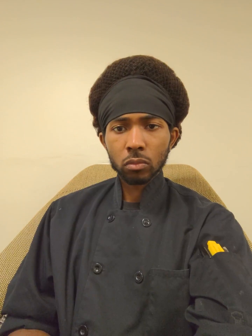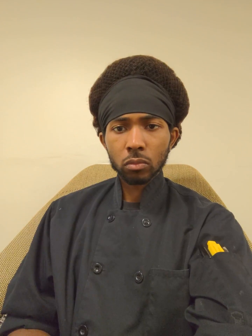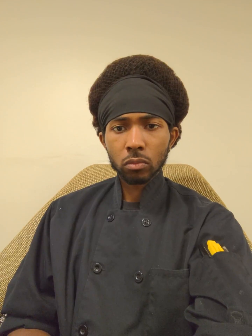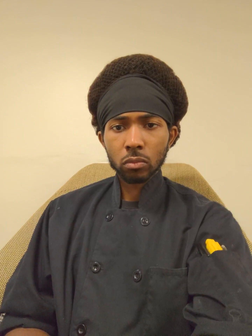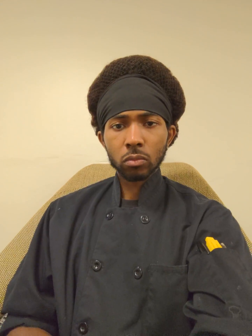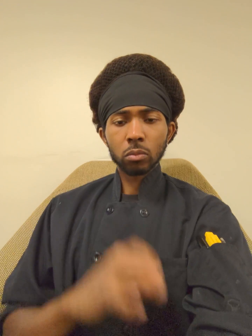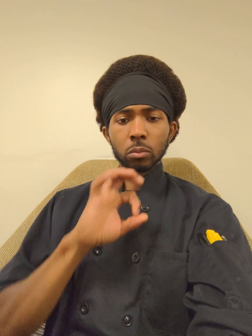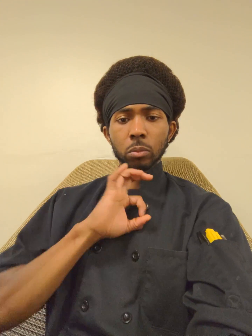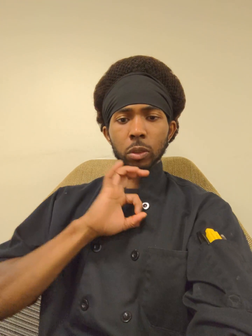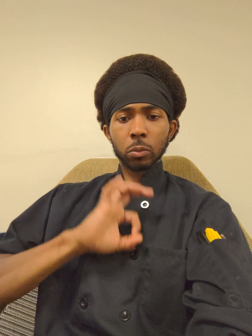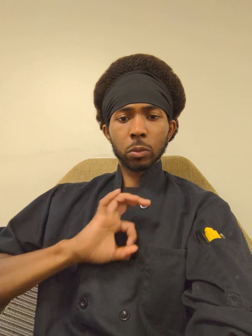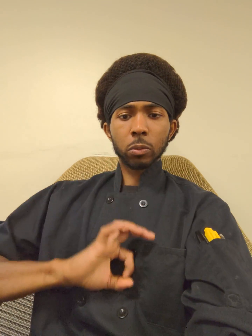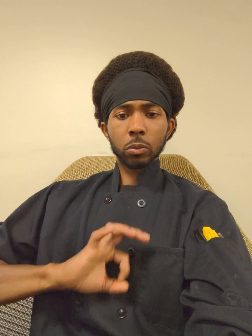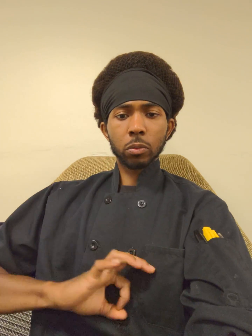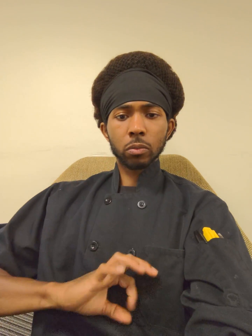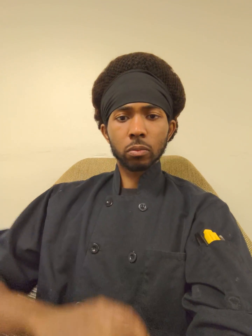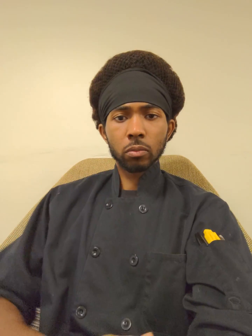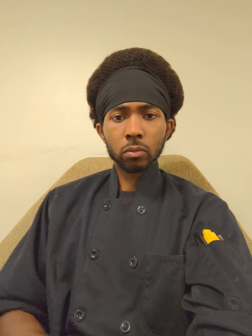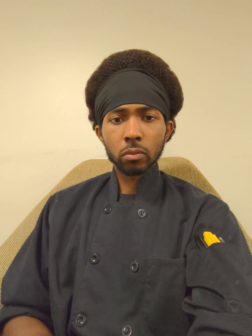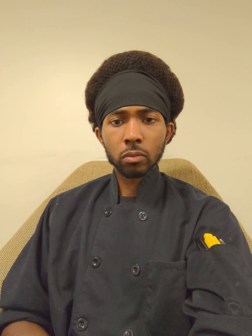button